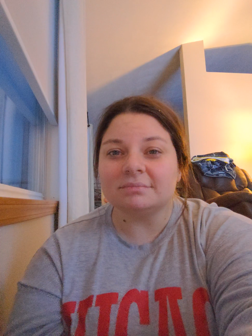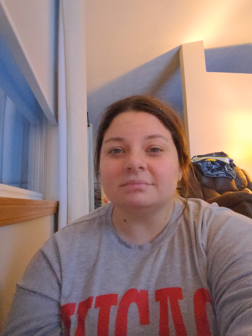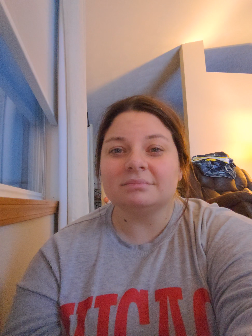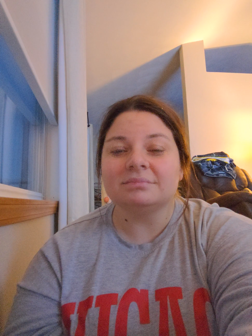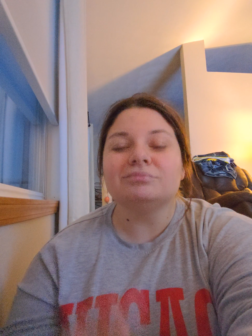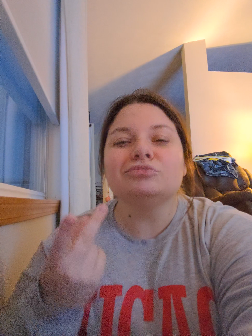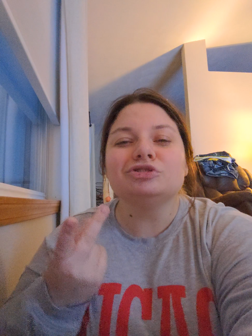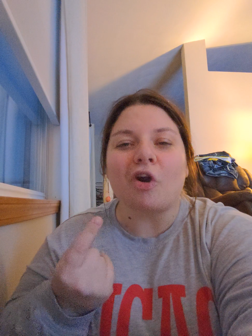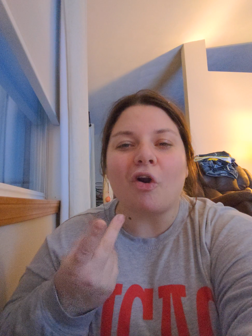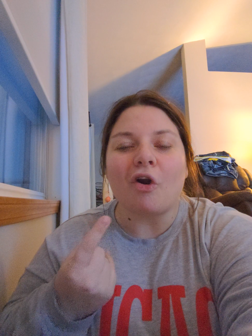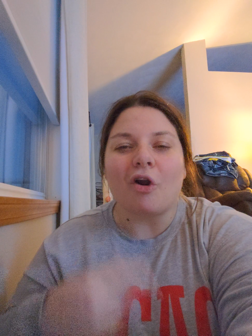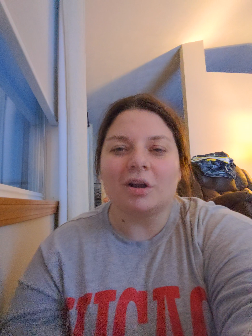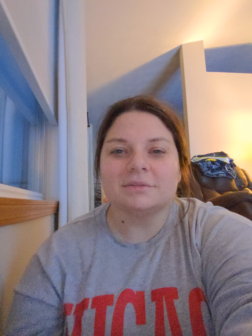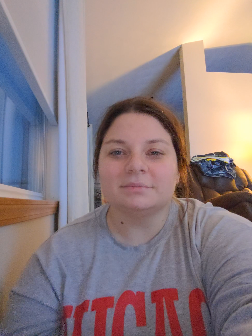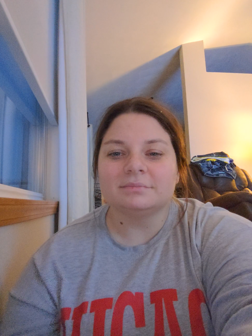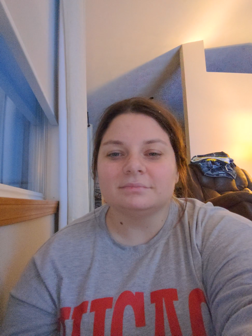dog